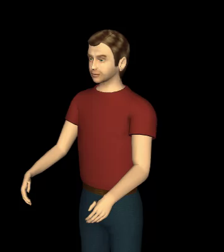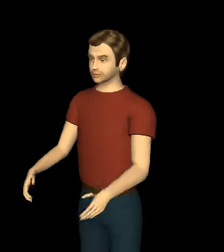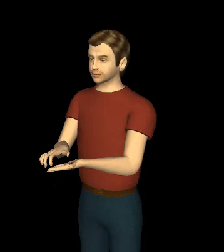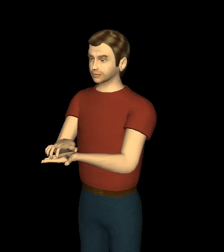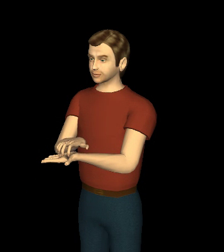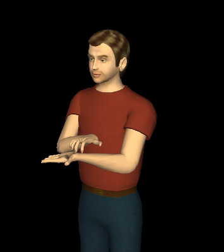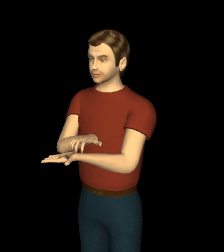بخيل